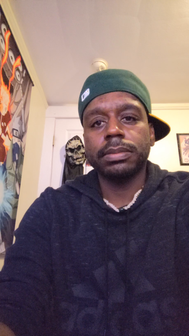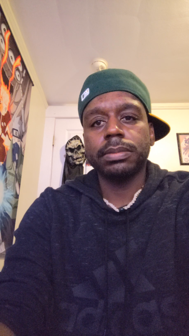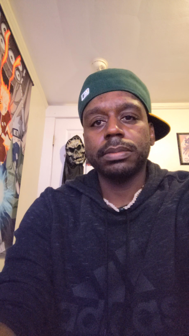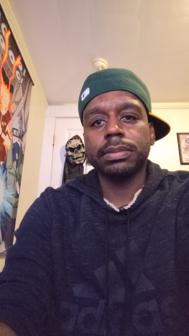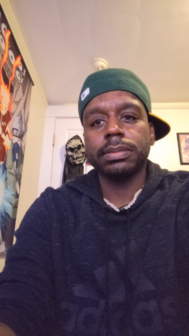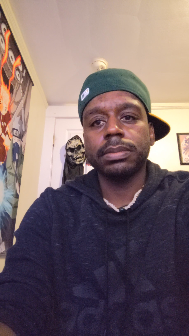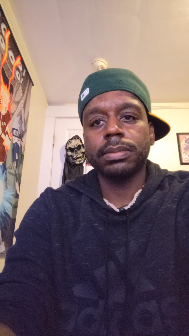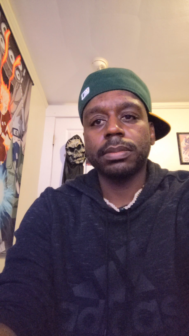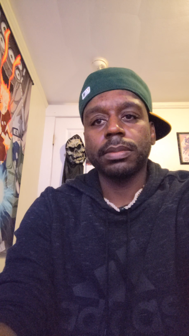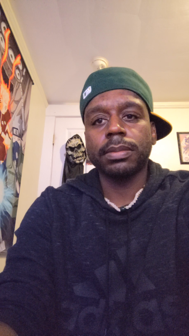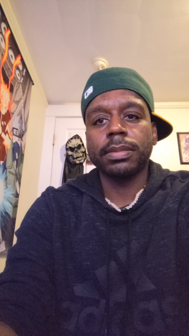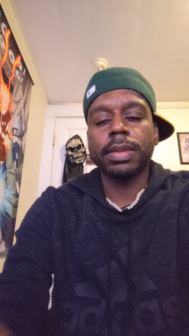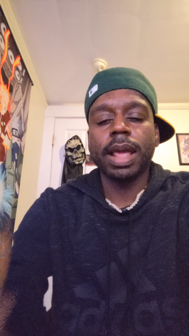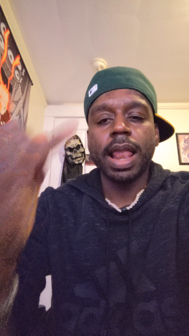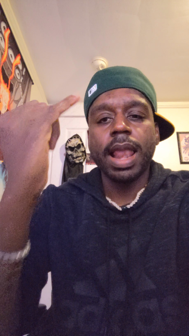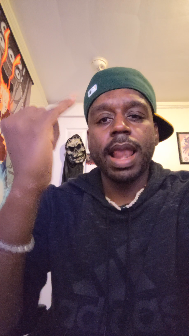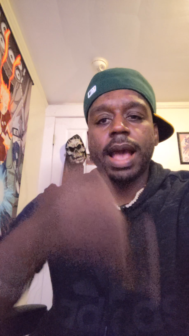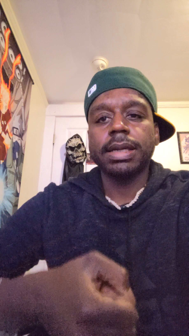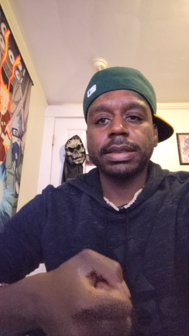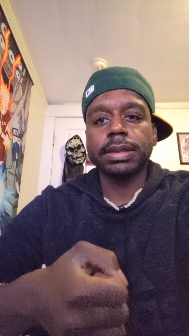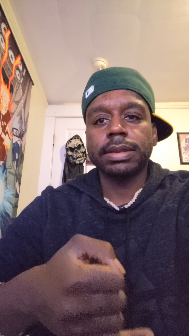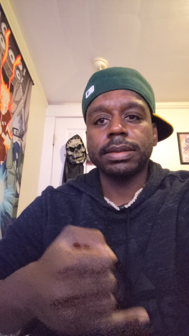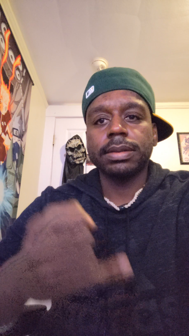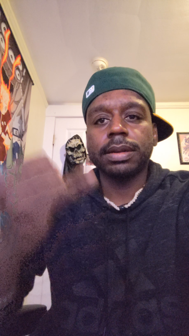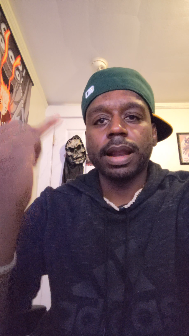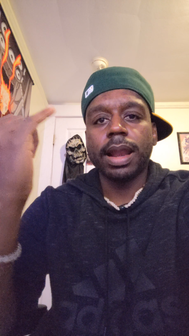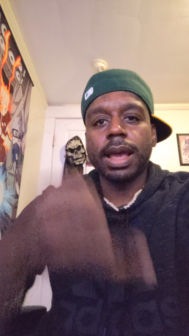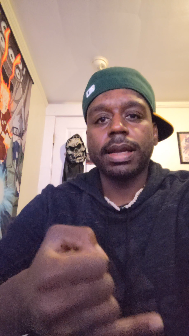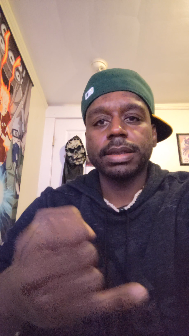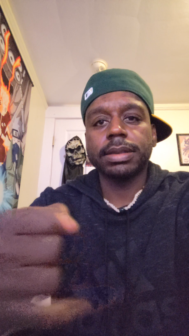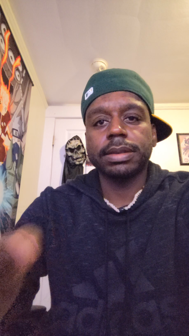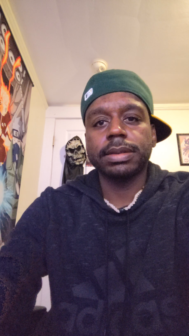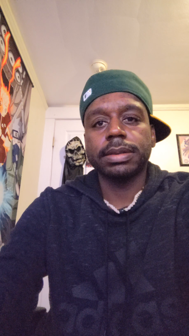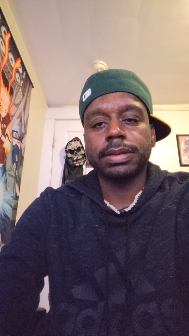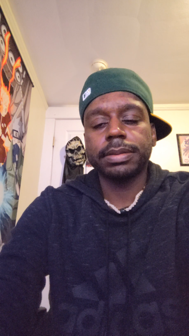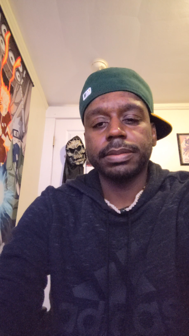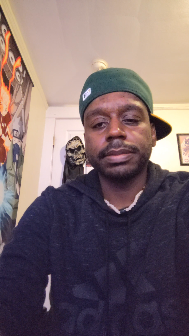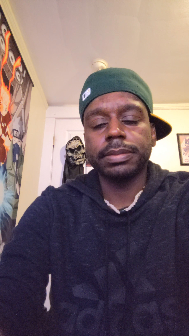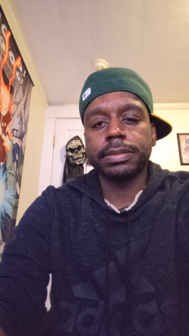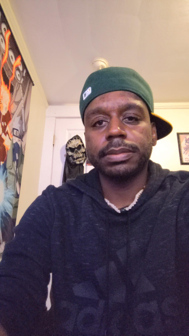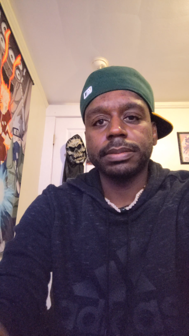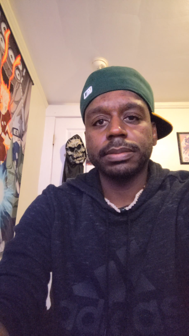last